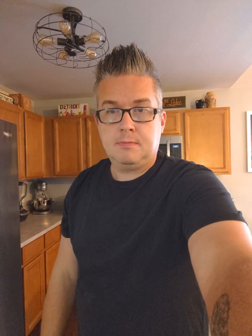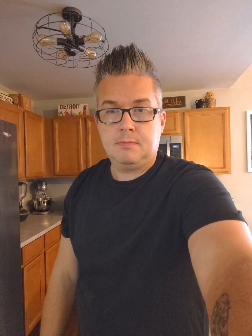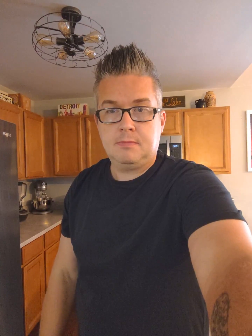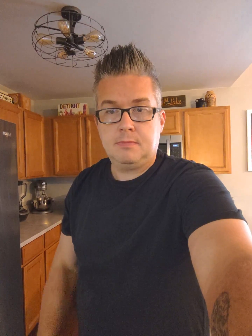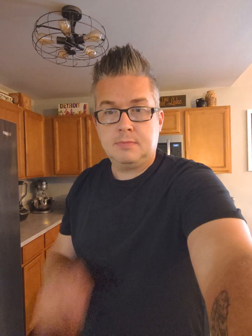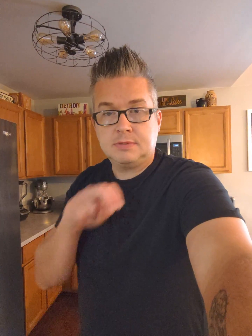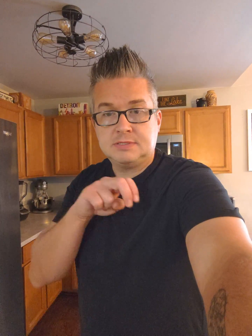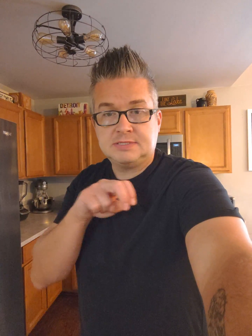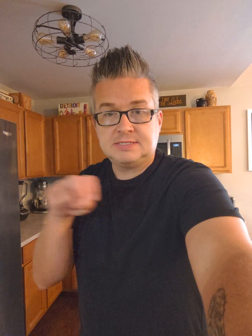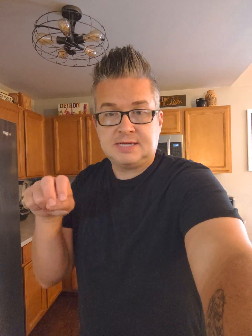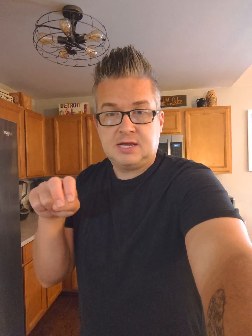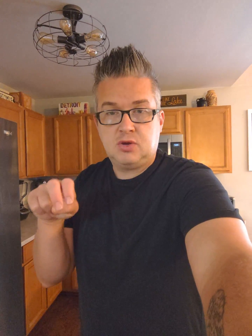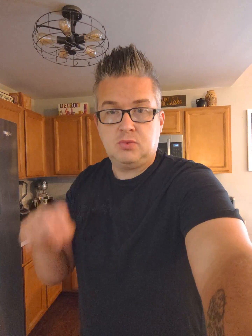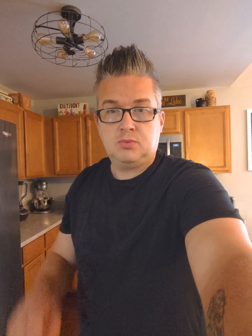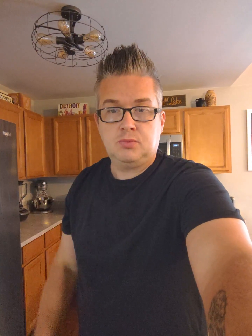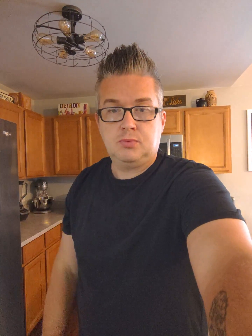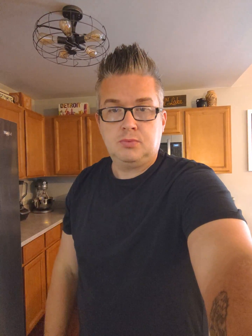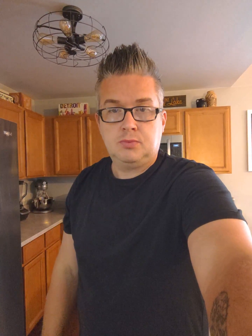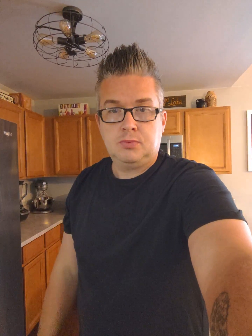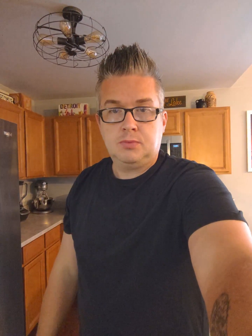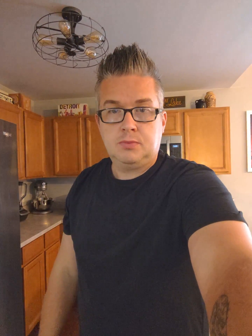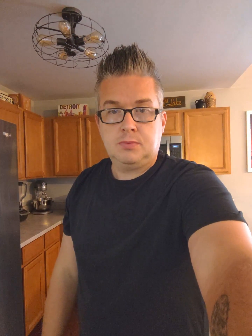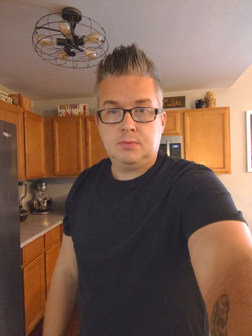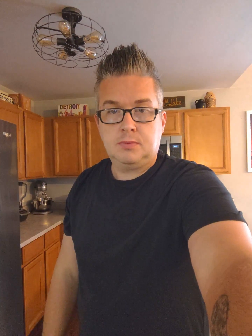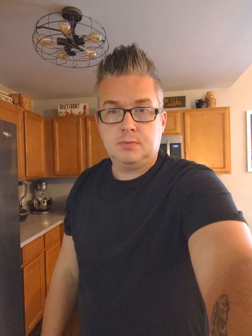porch